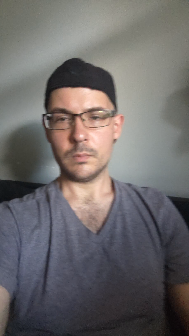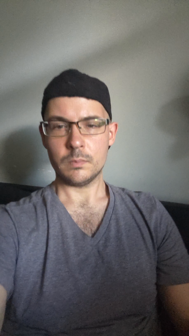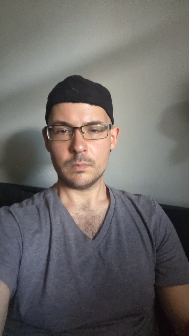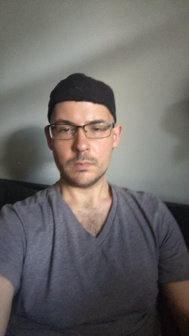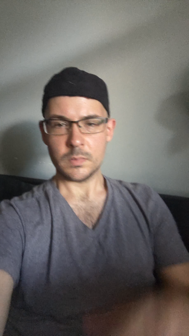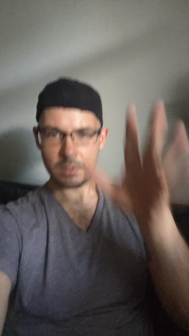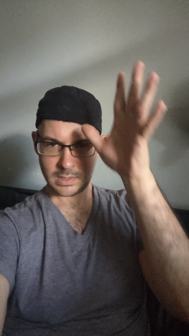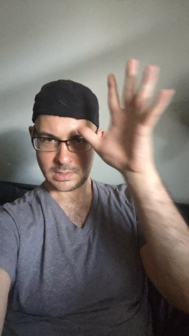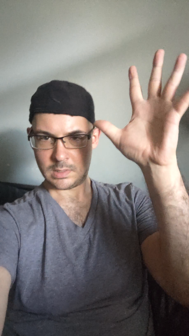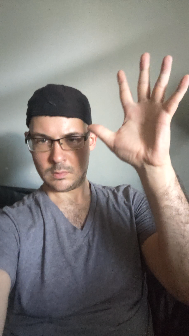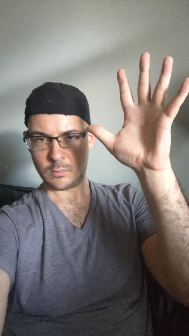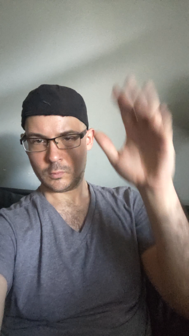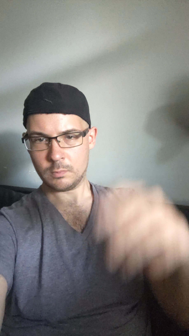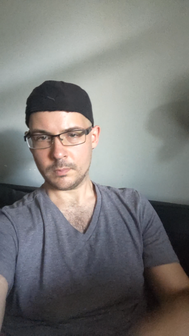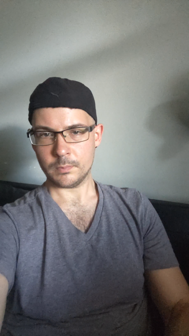deer